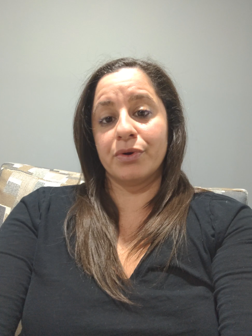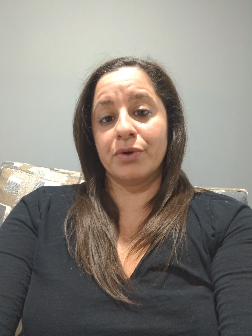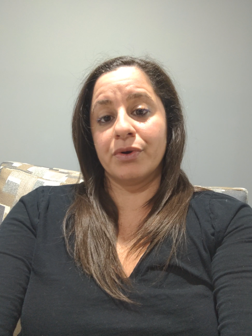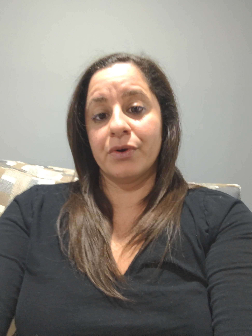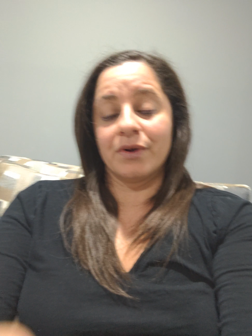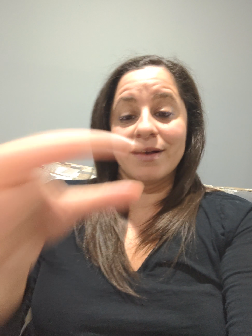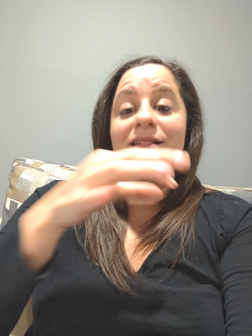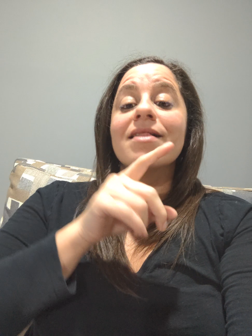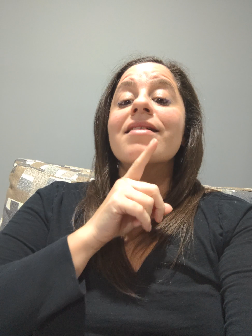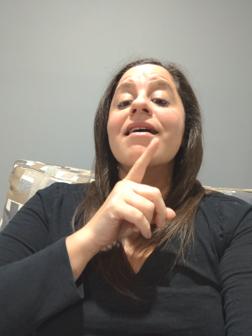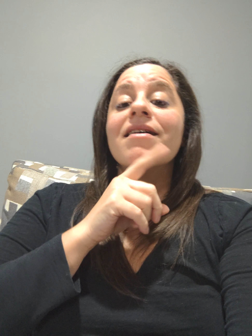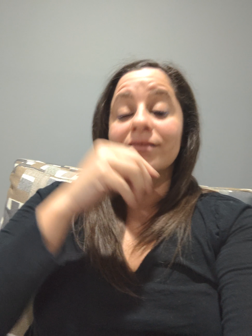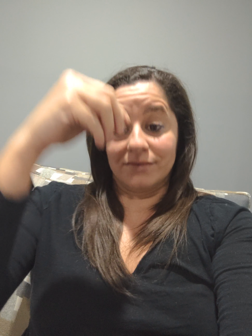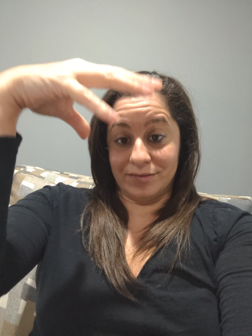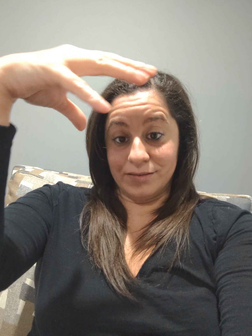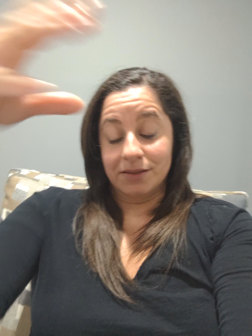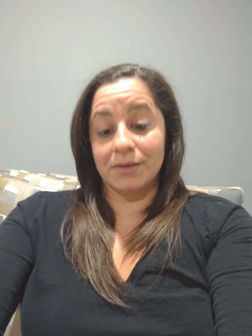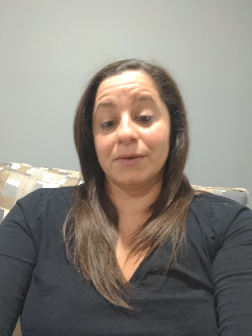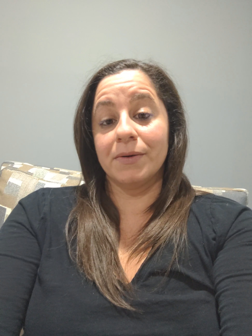lamp